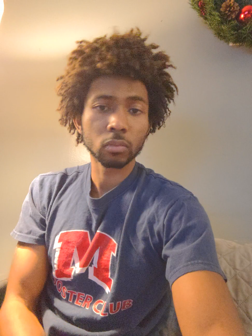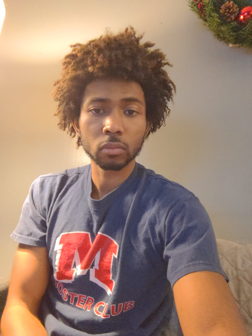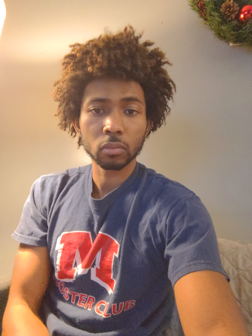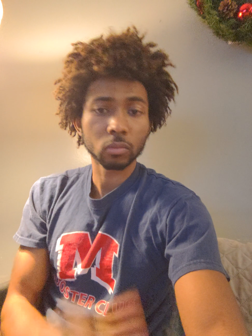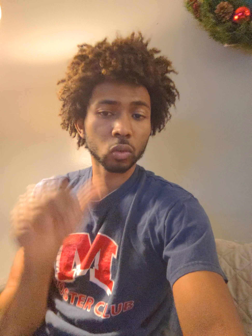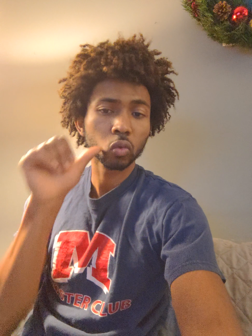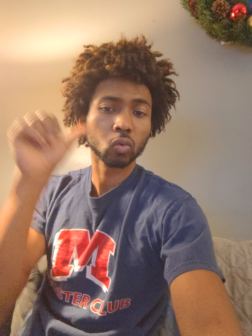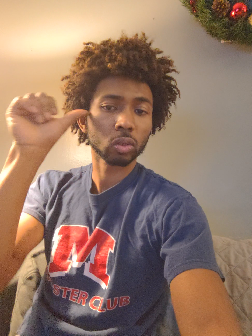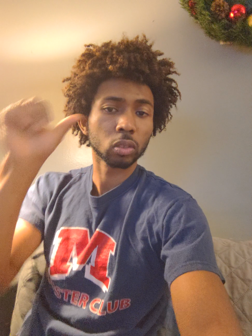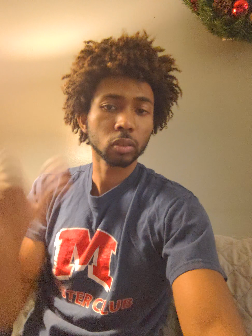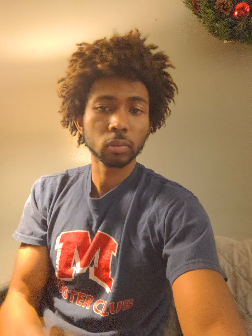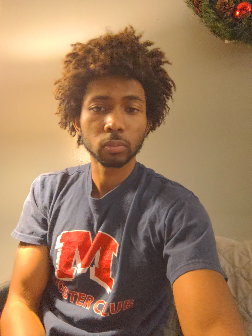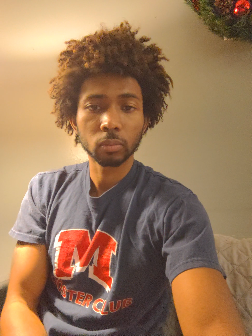yesterday